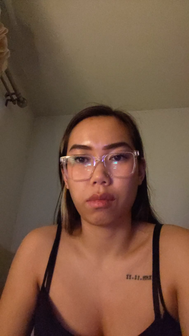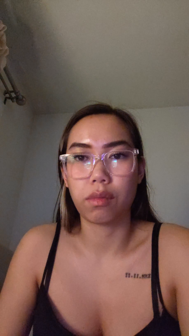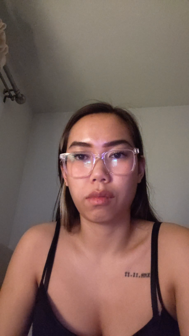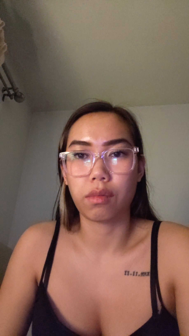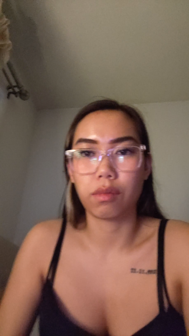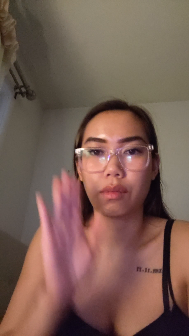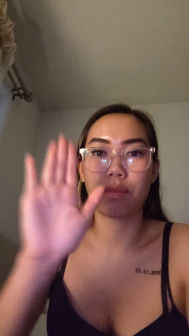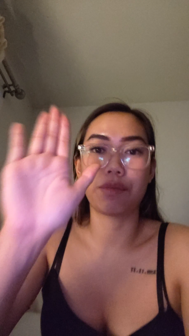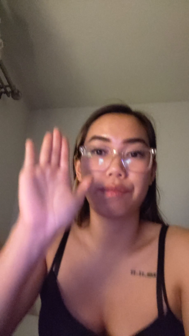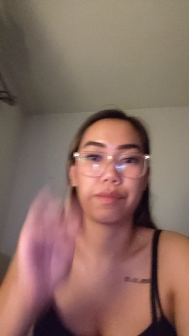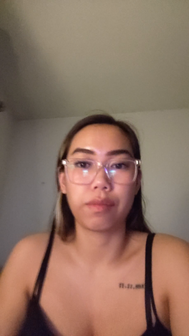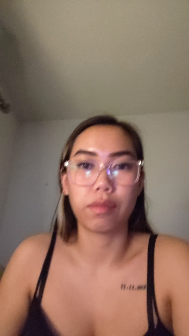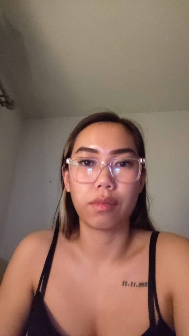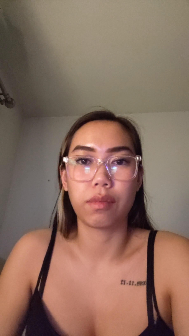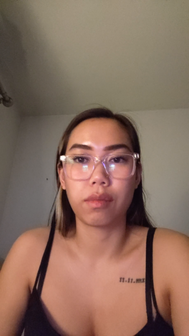give me five